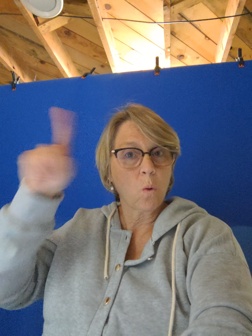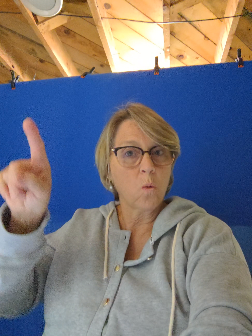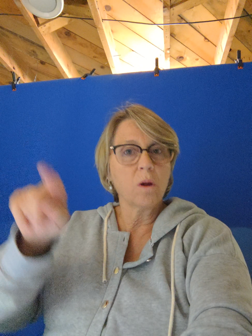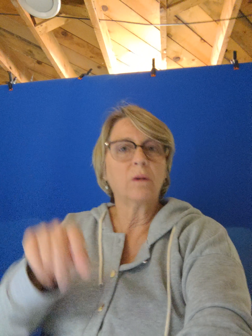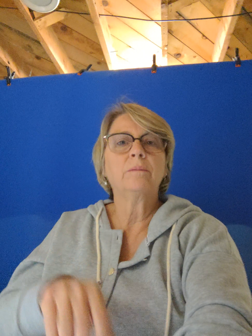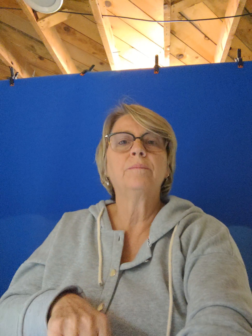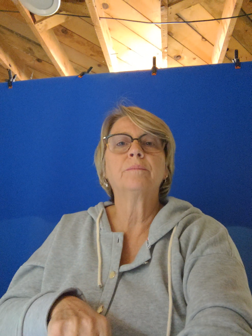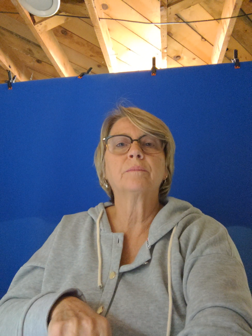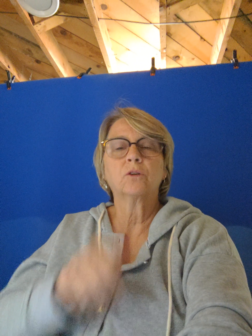for